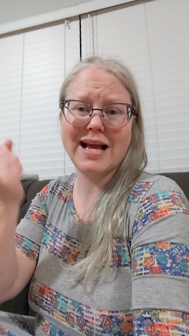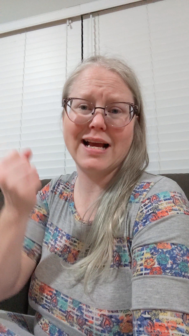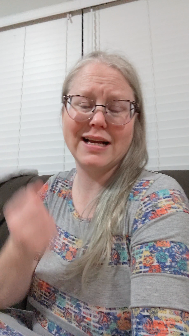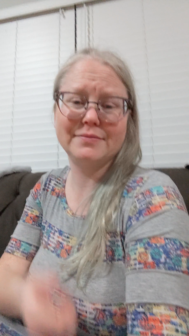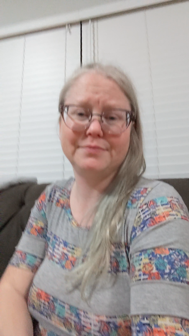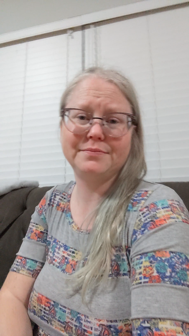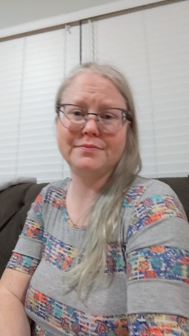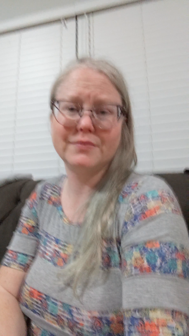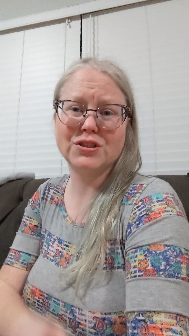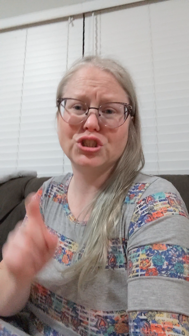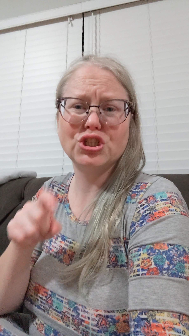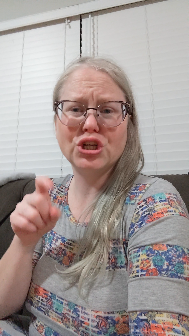should